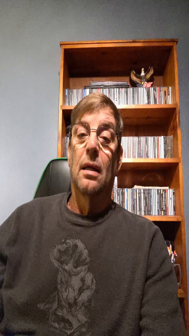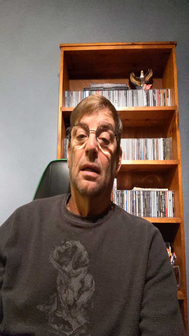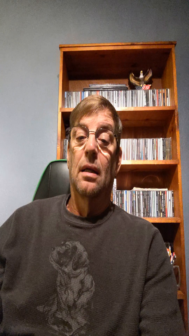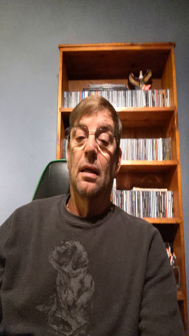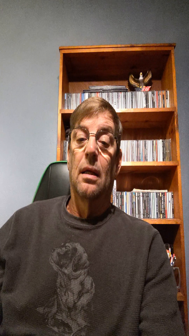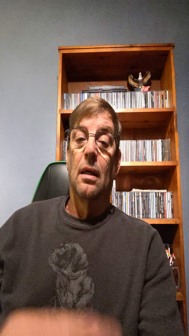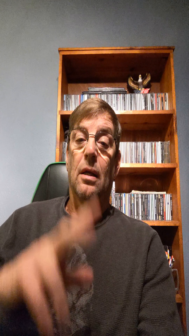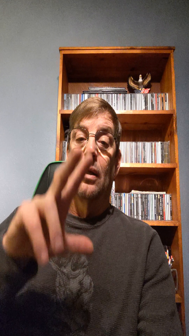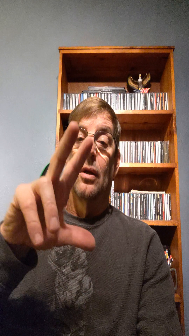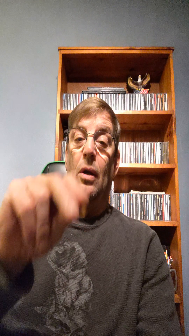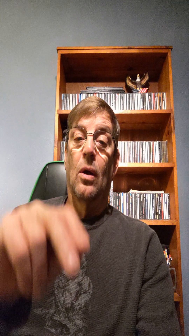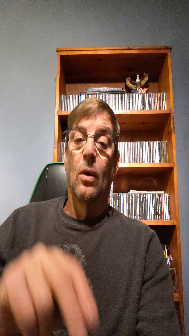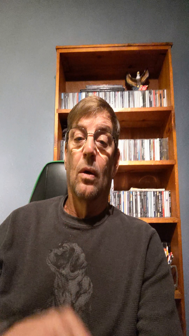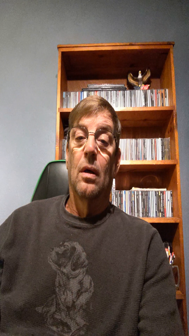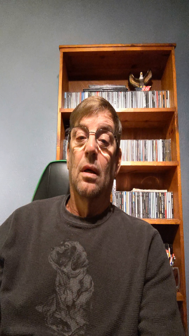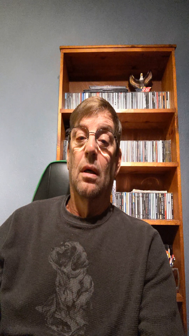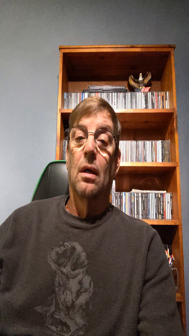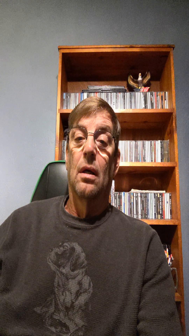no